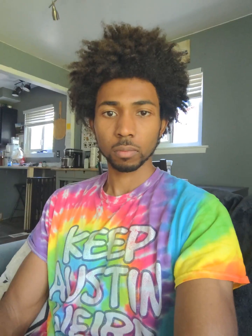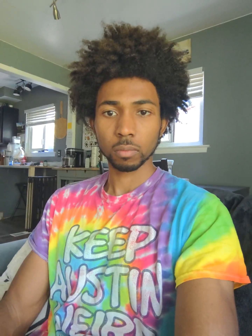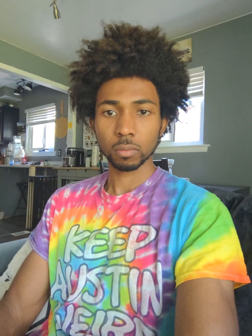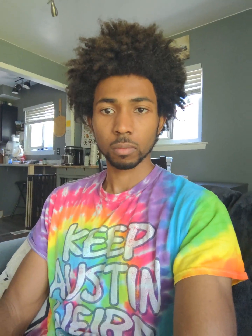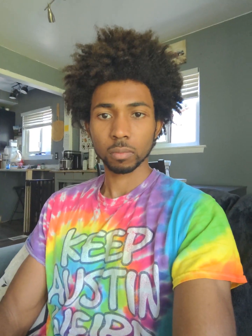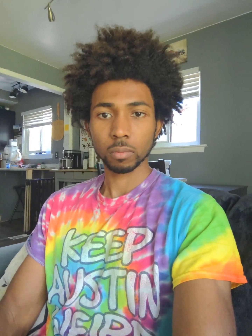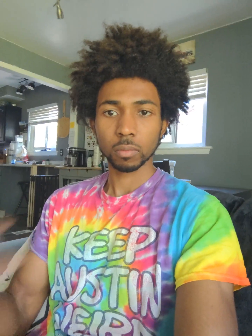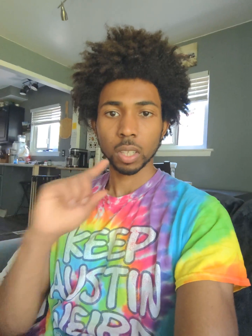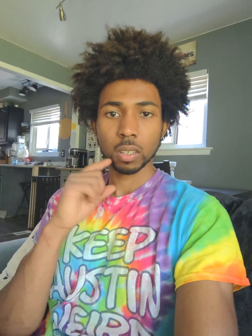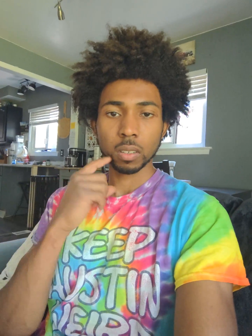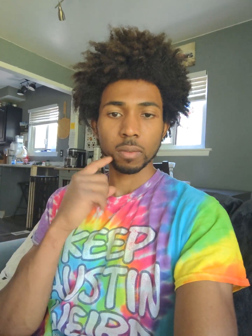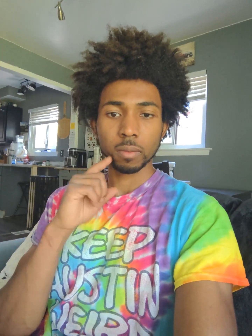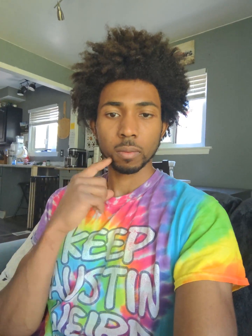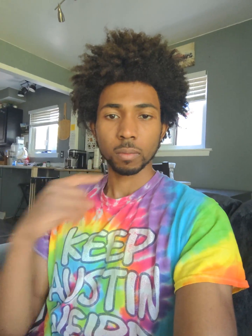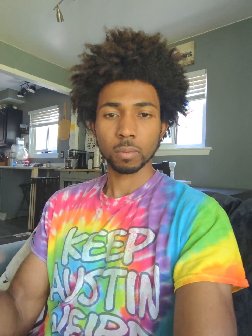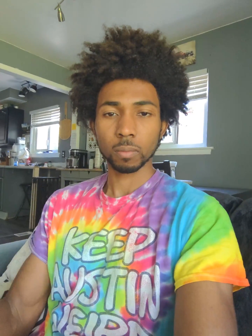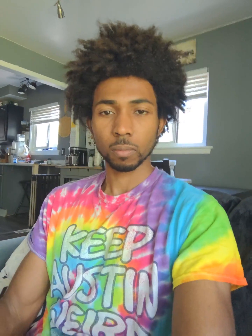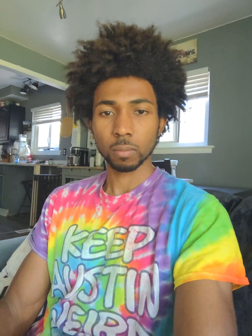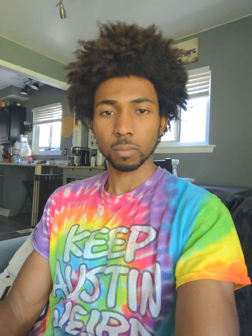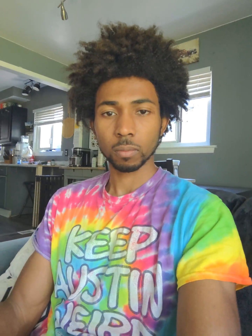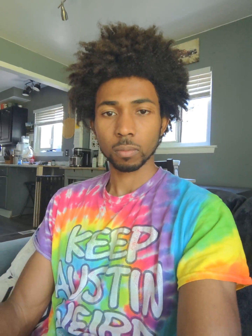candy